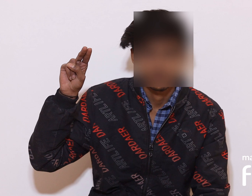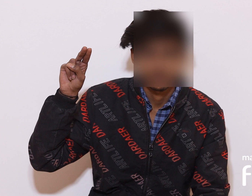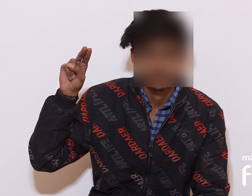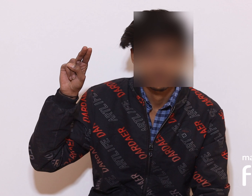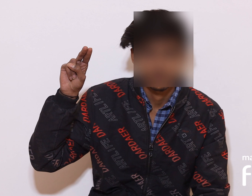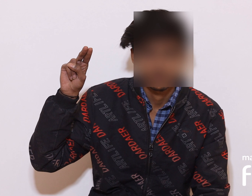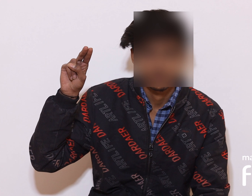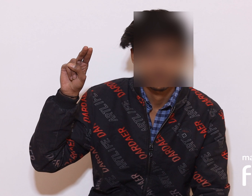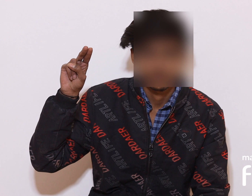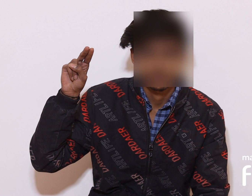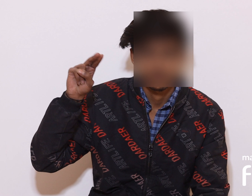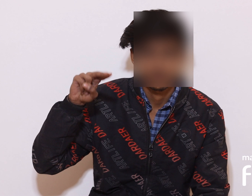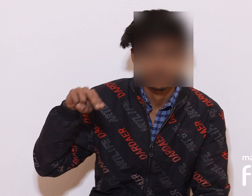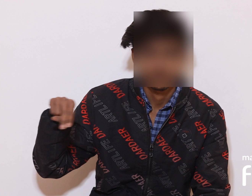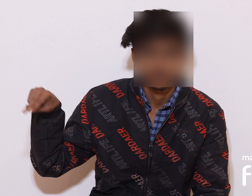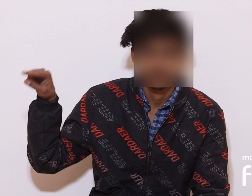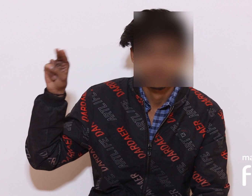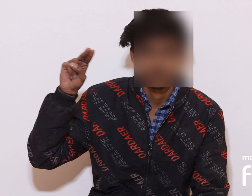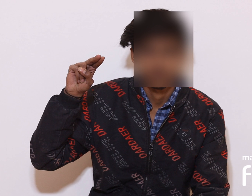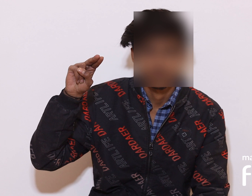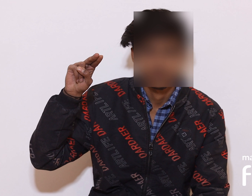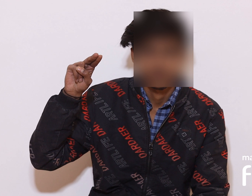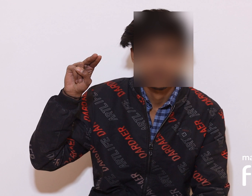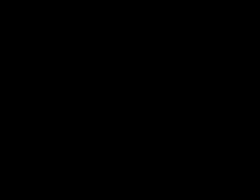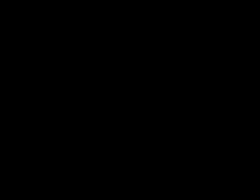ہ